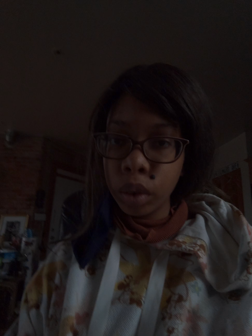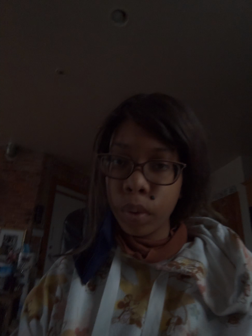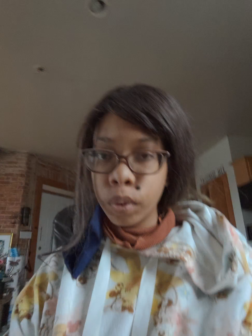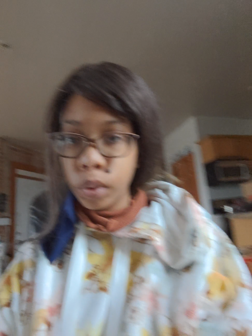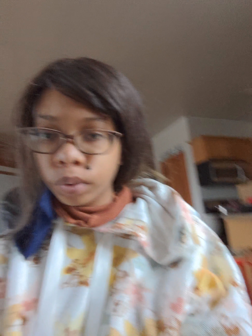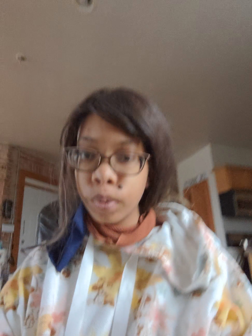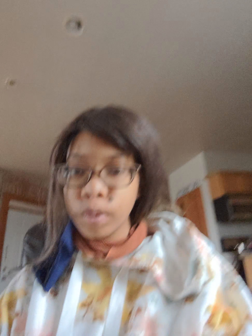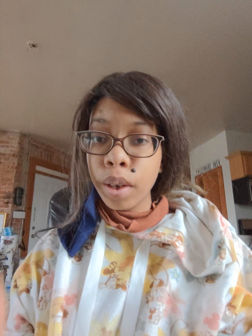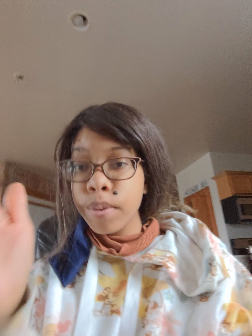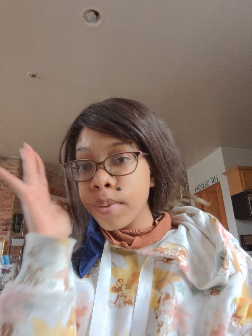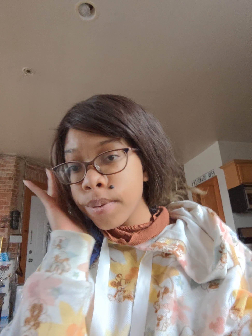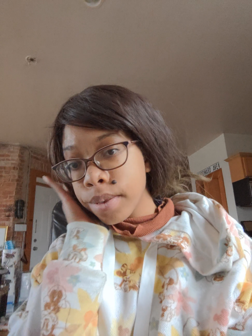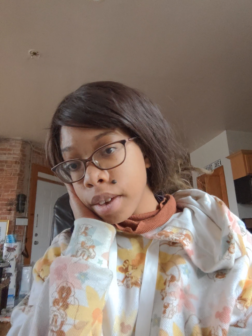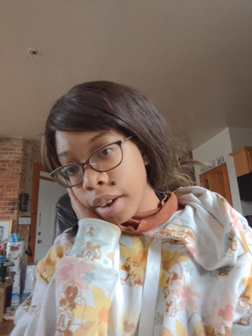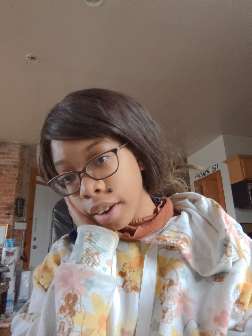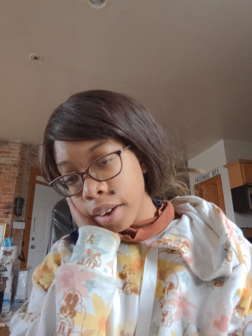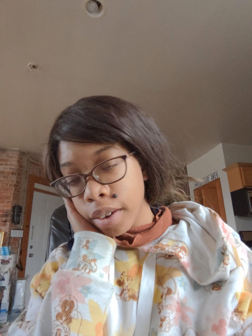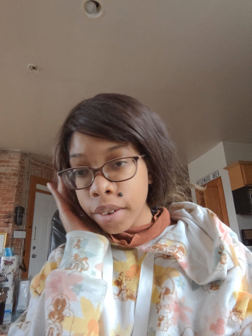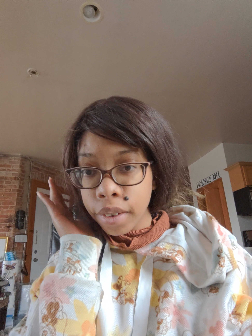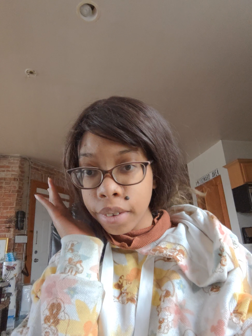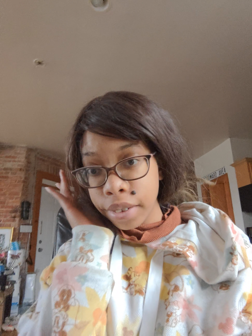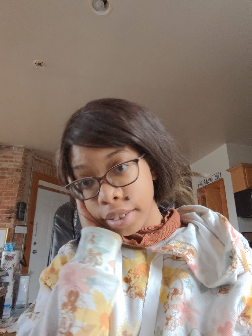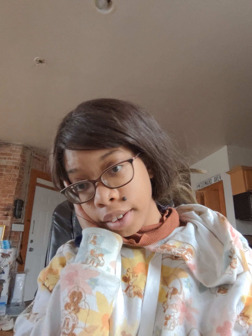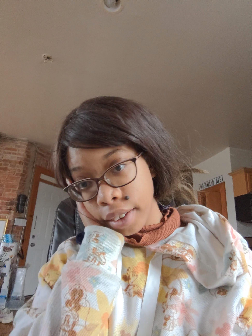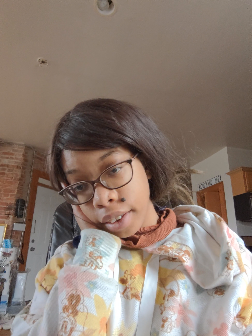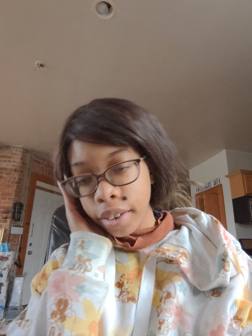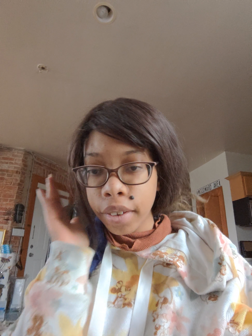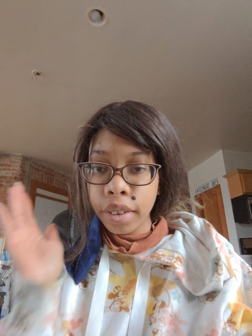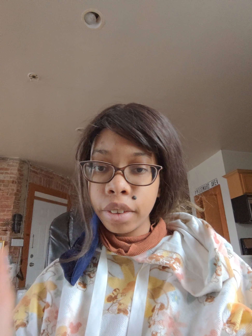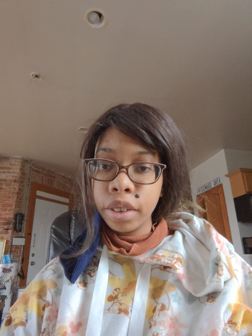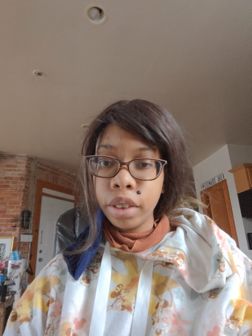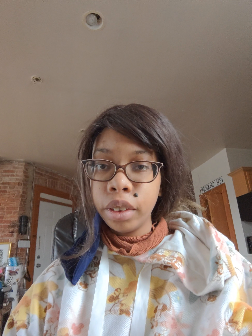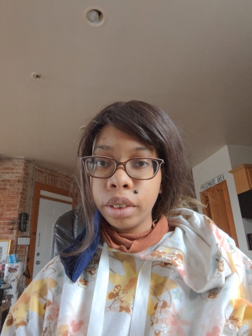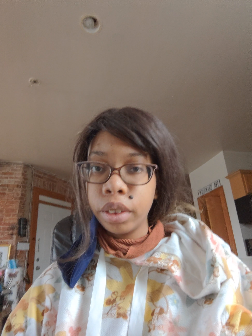bed